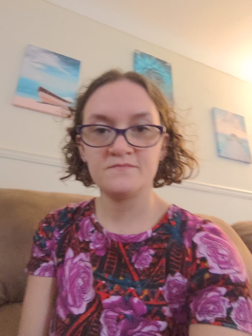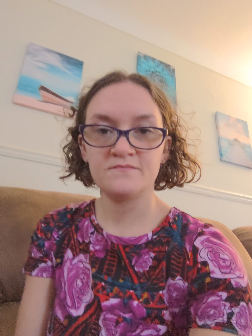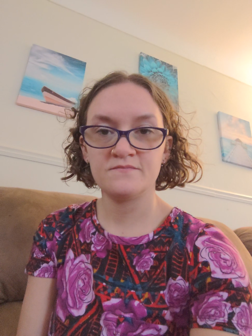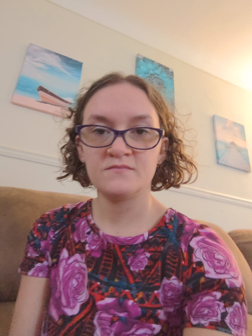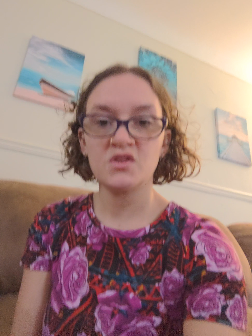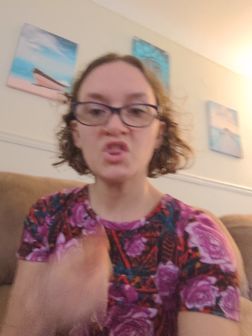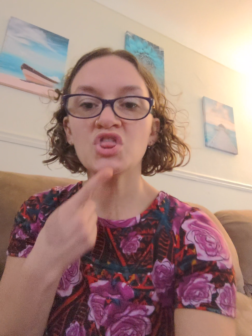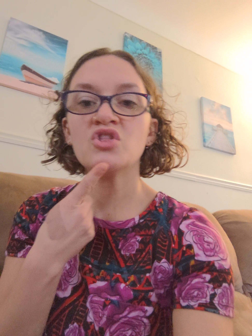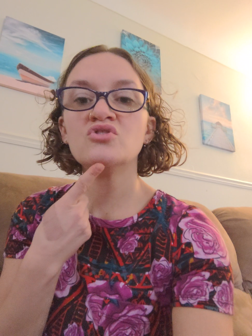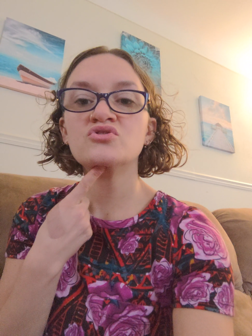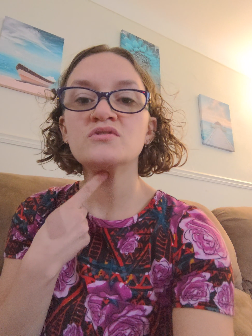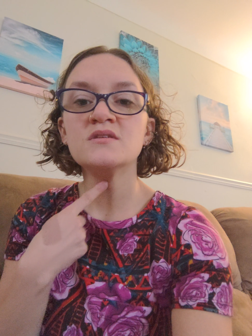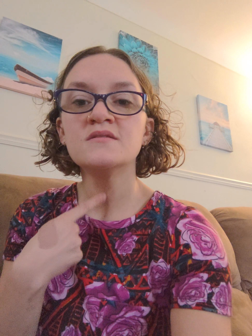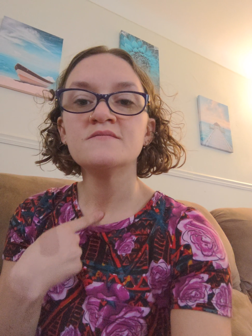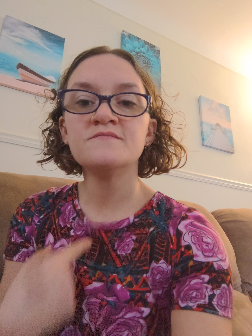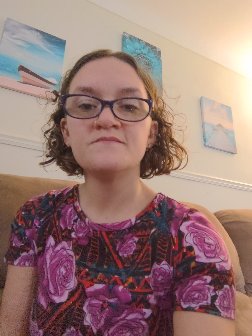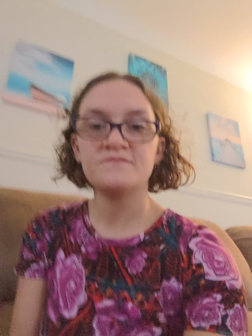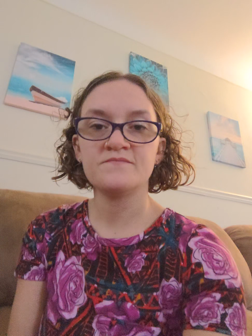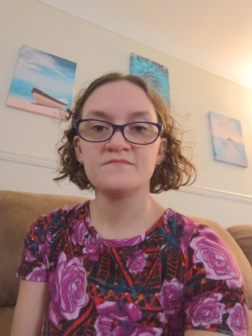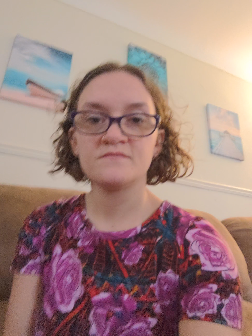thirsty